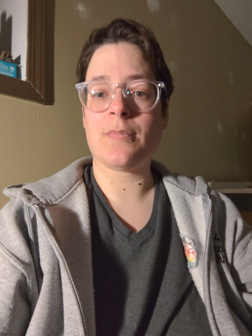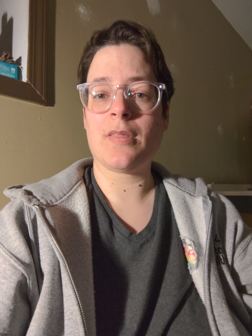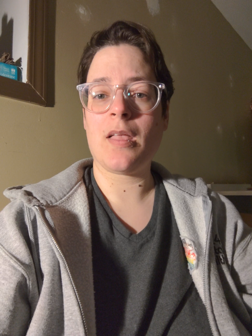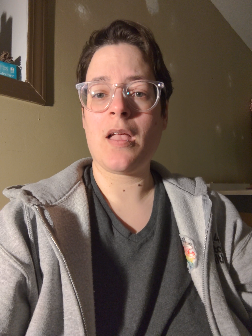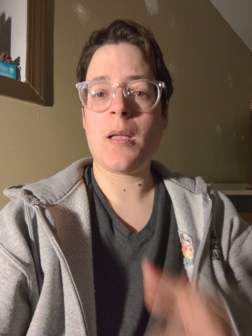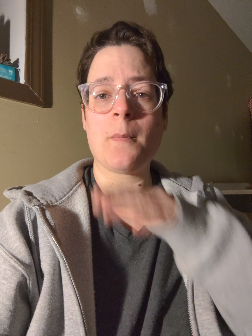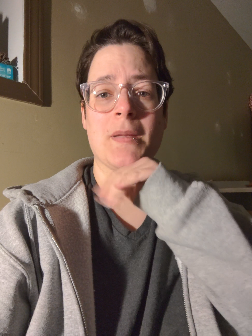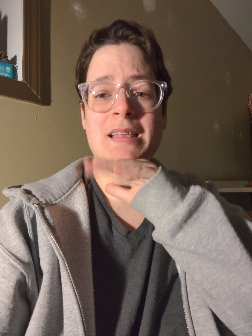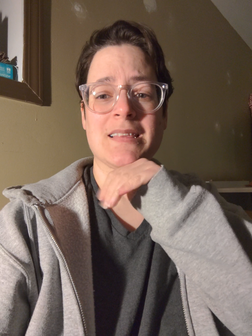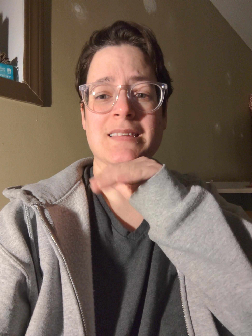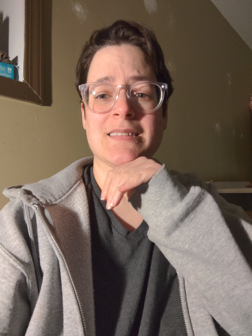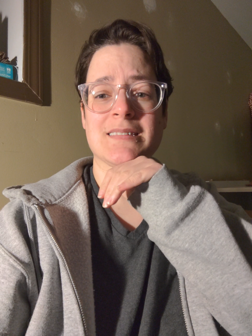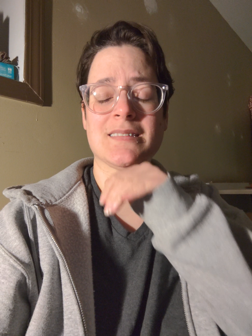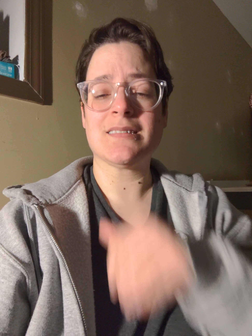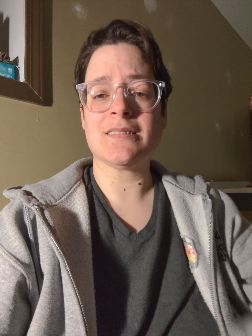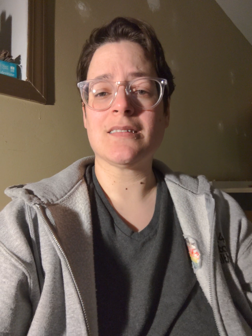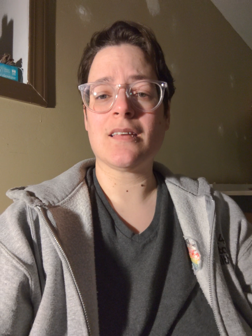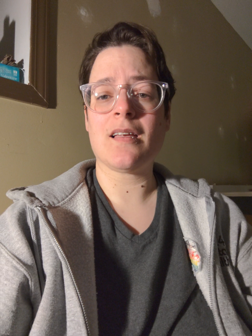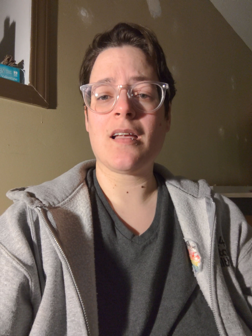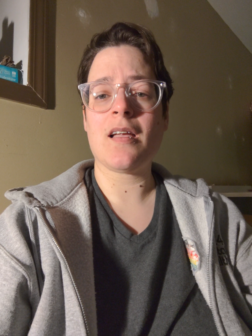pig